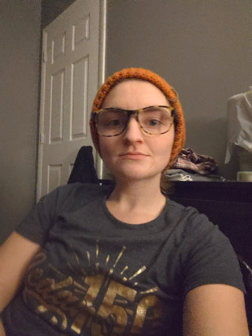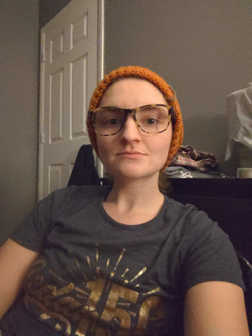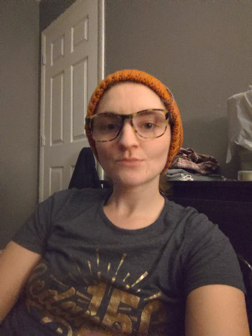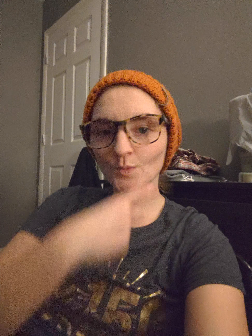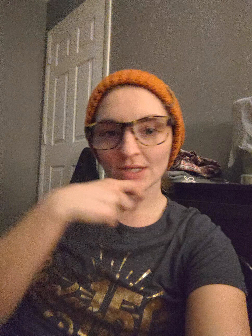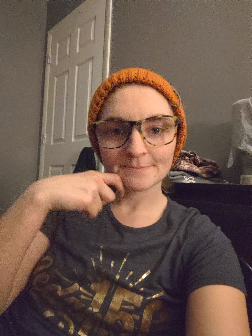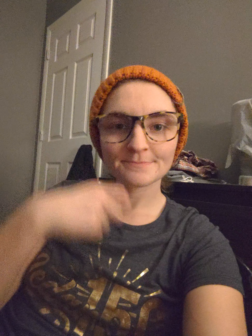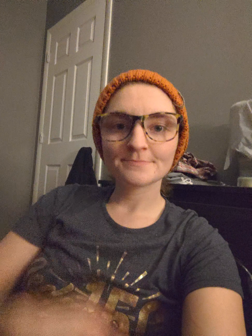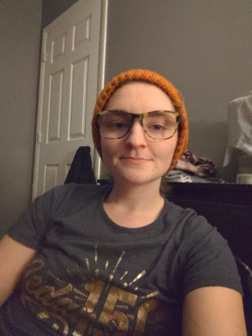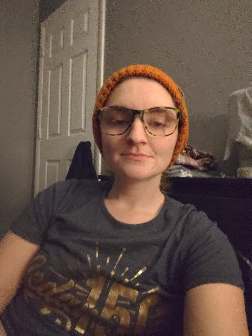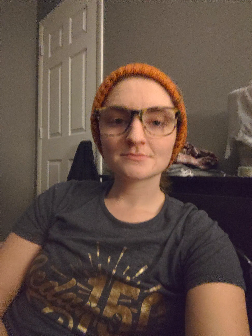dry